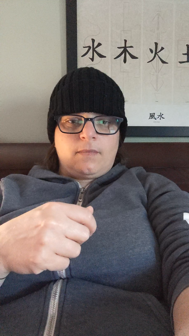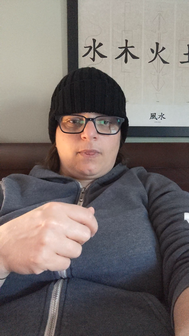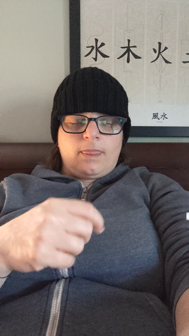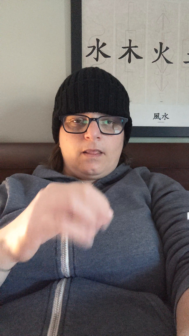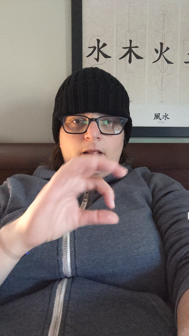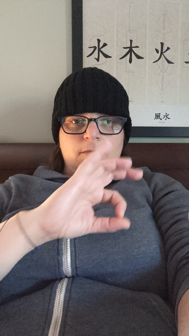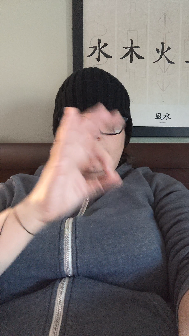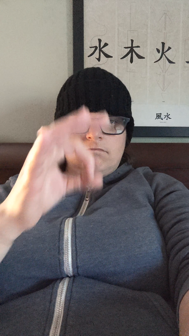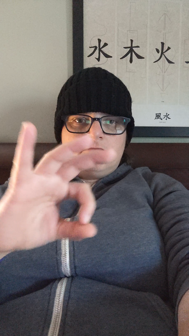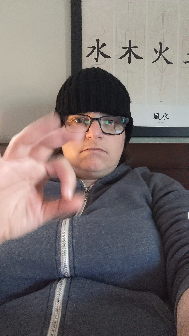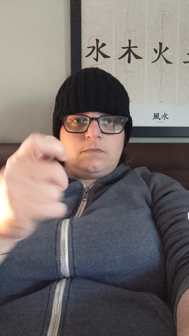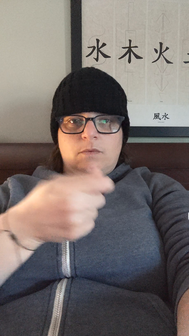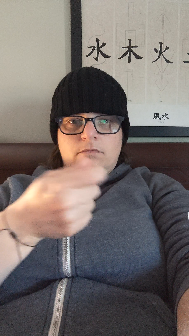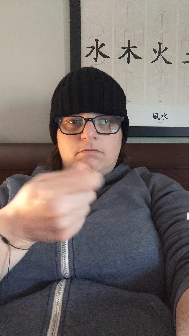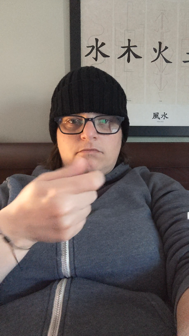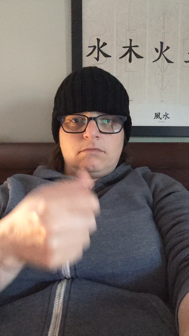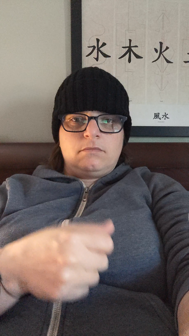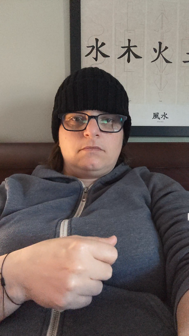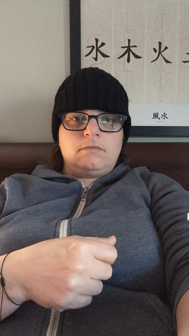hose